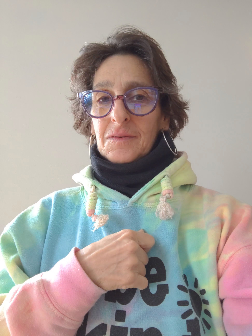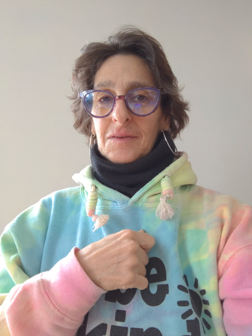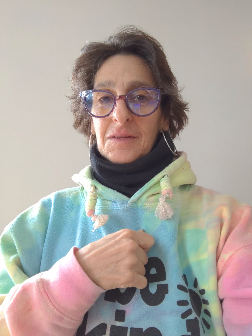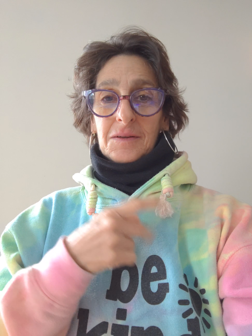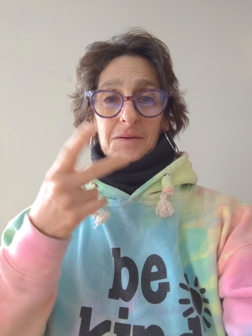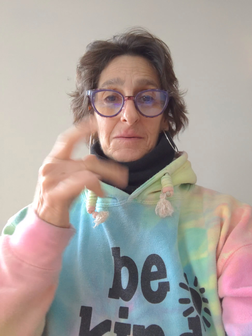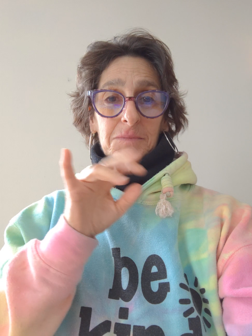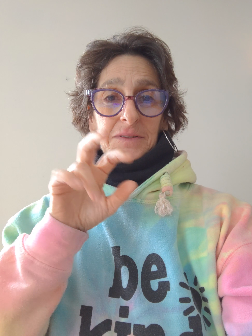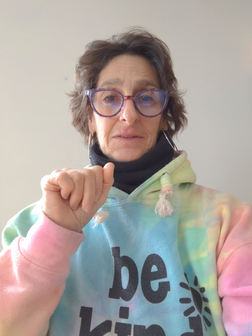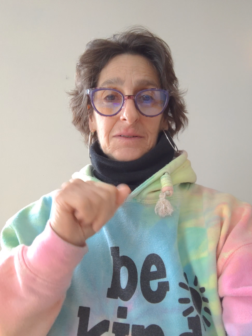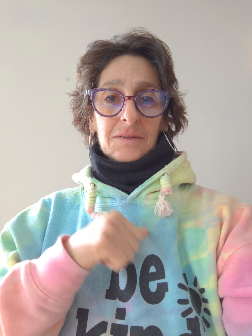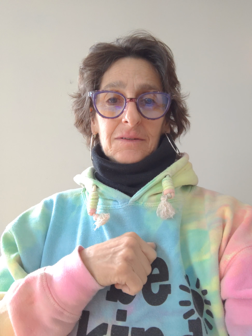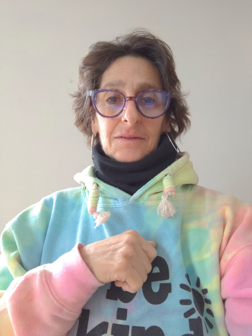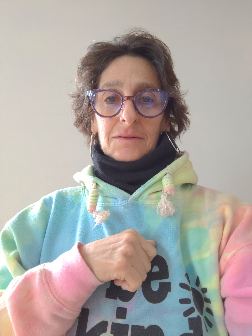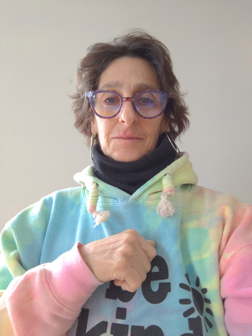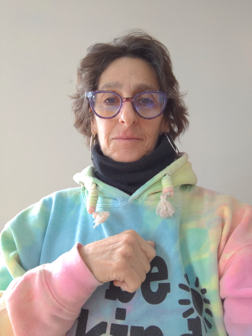pizza